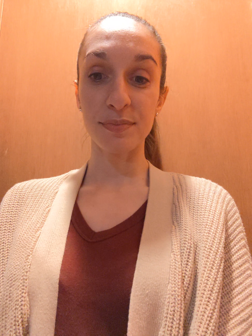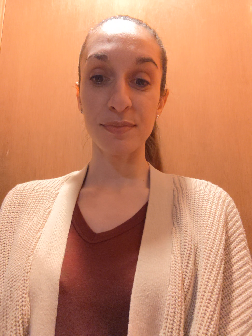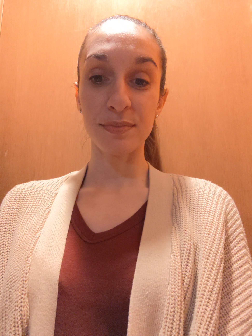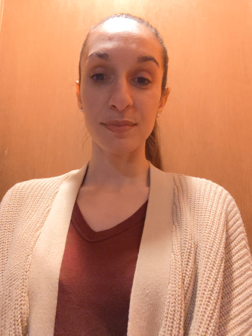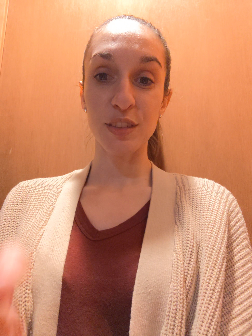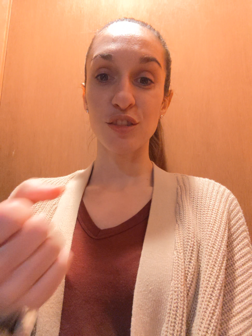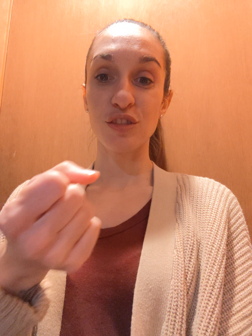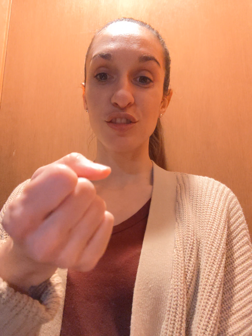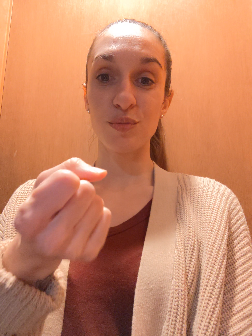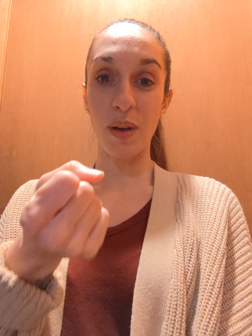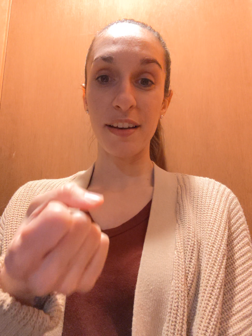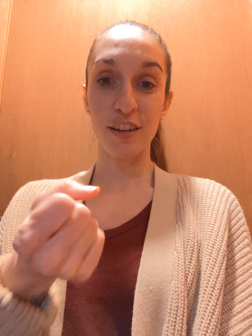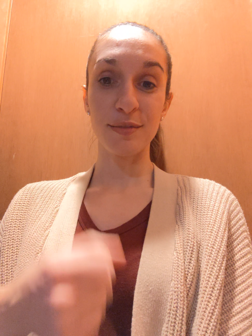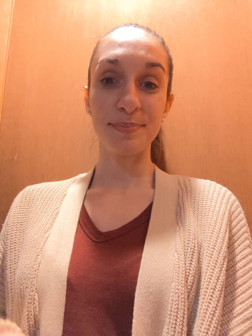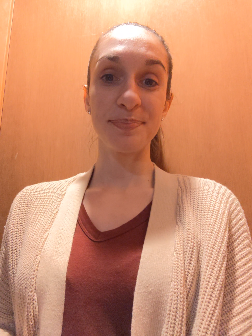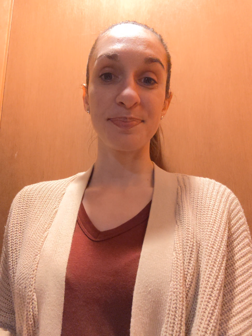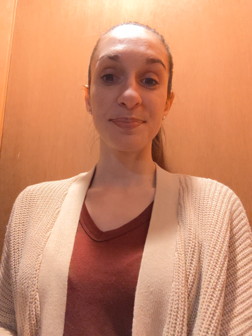drawer